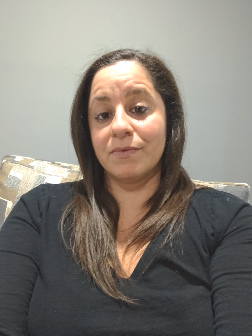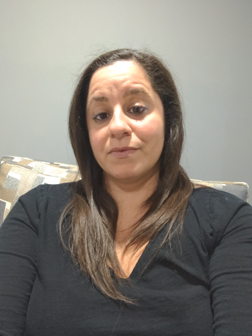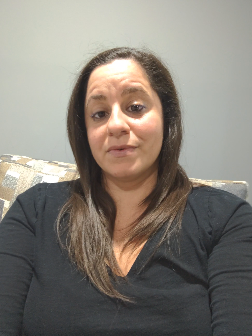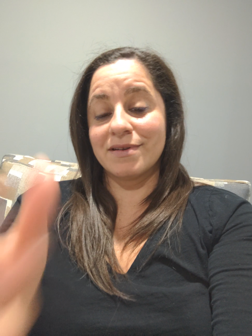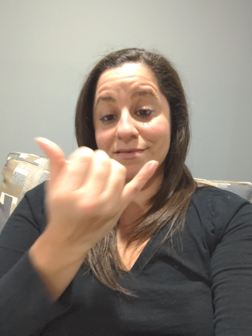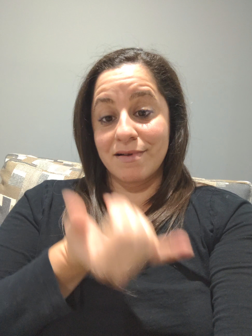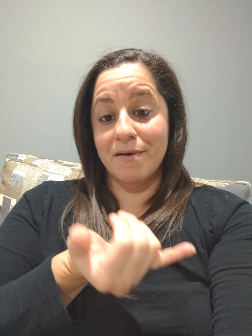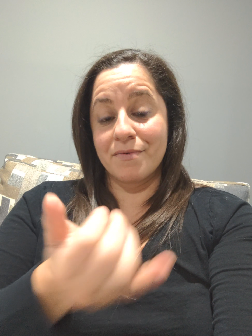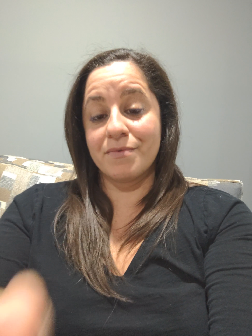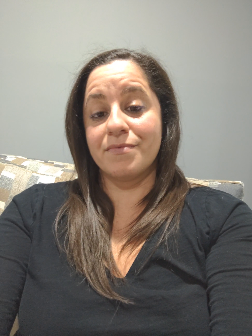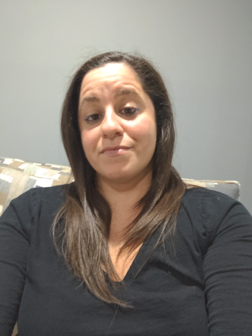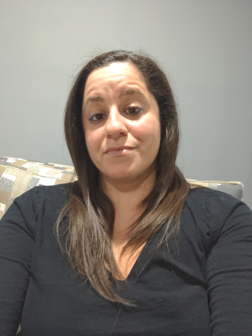now